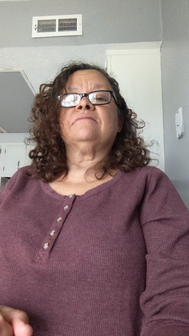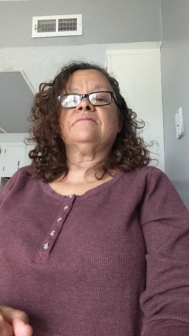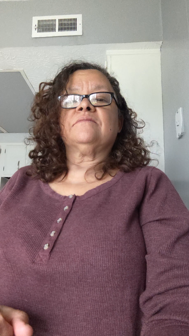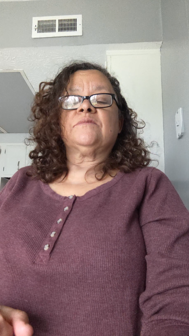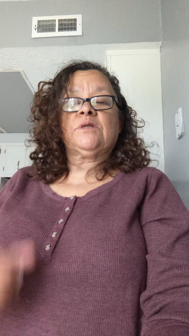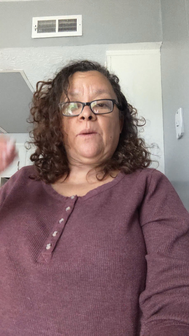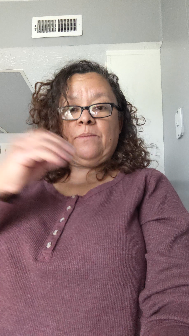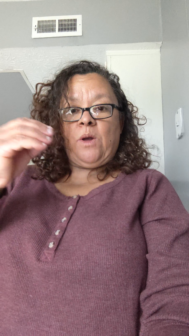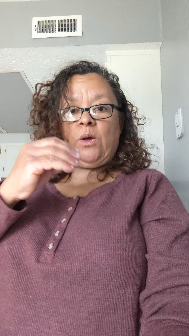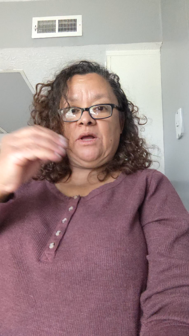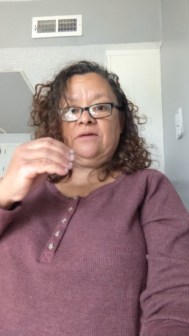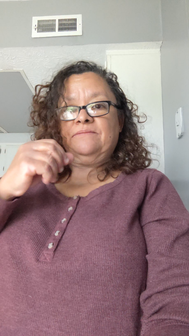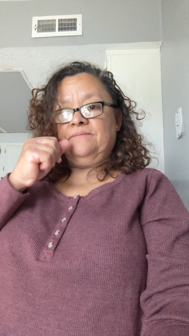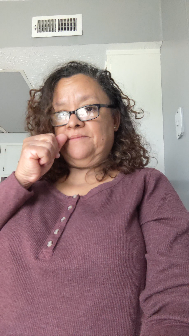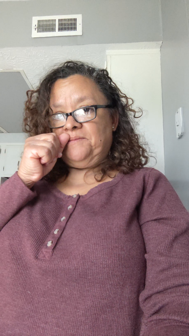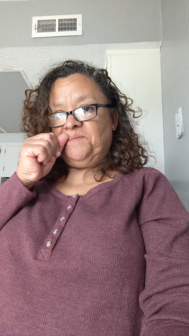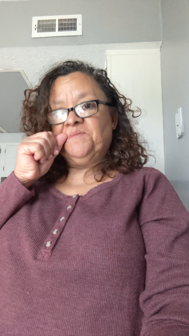more